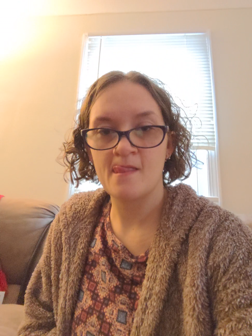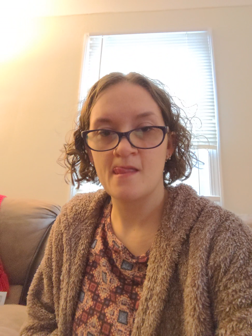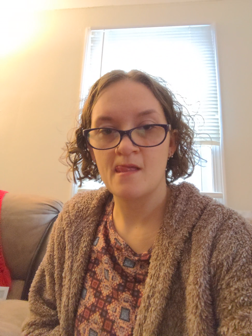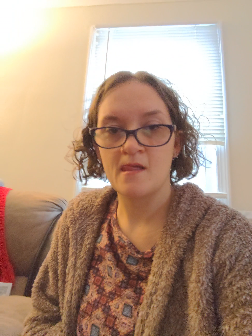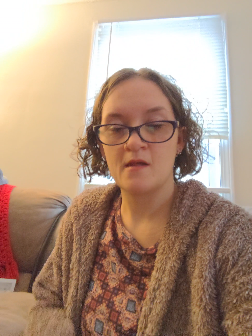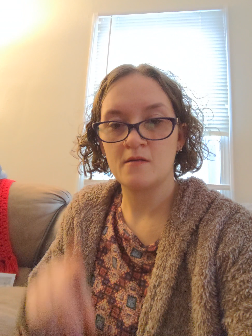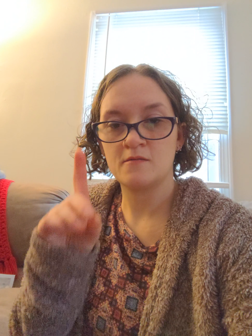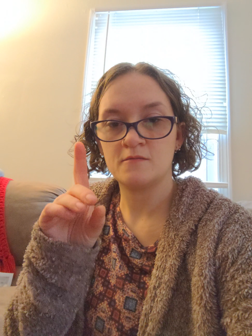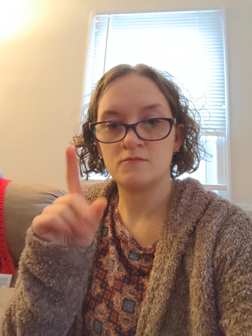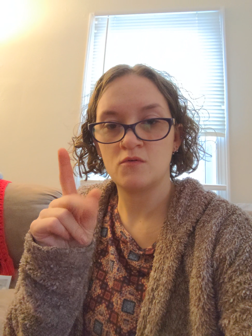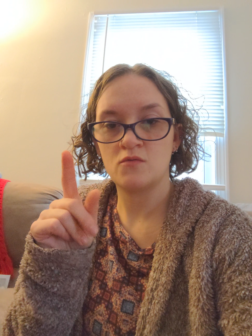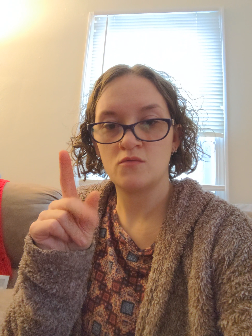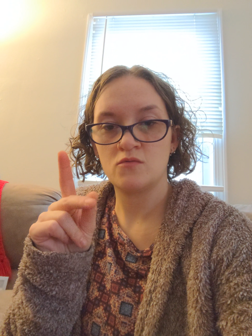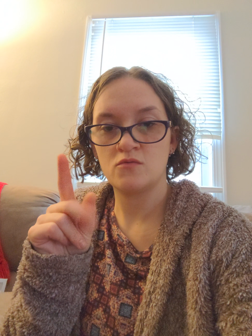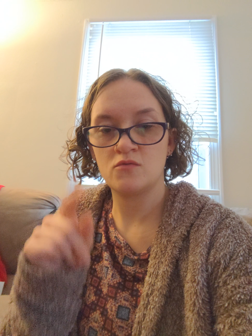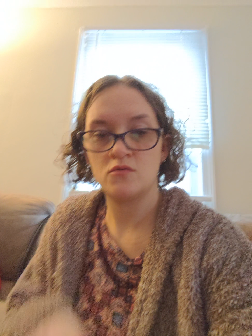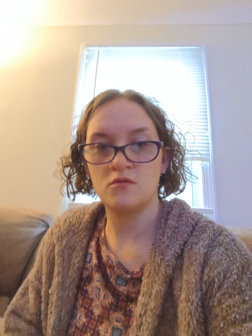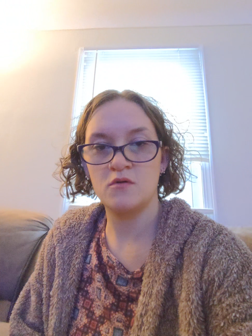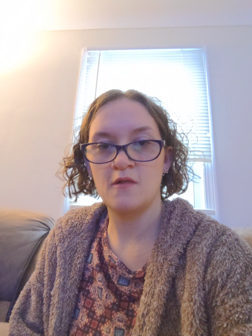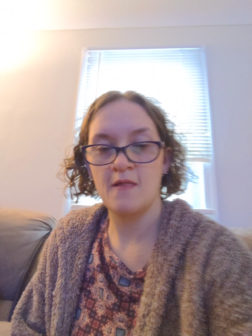dog